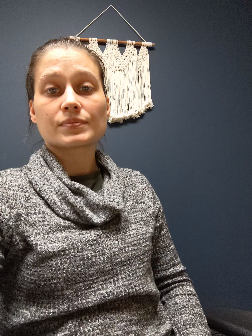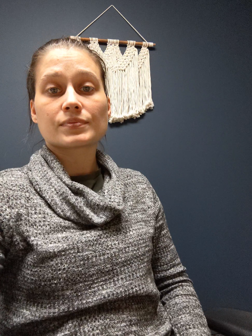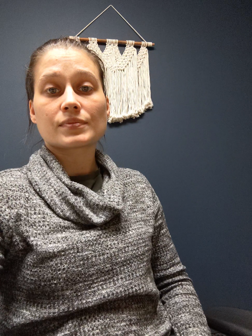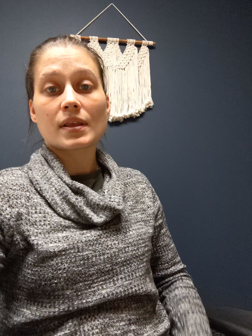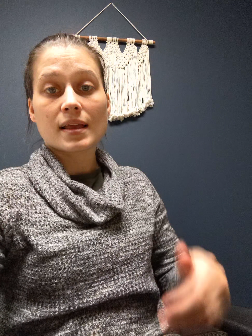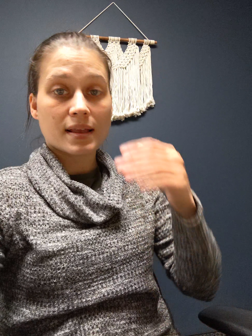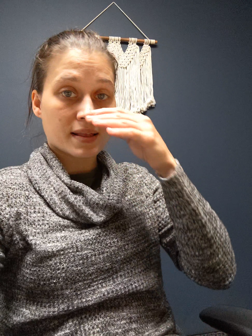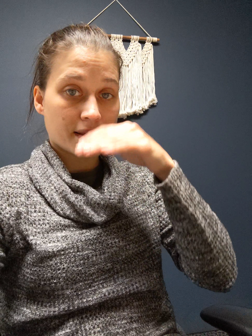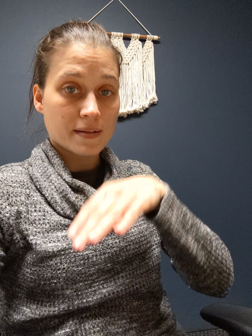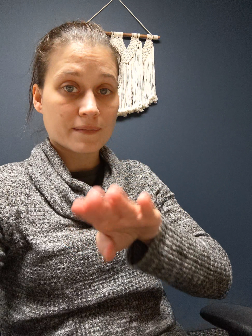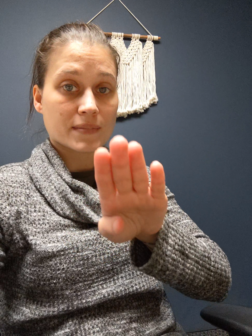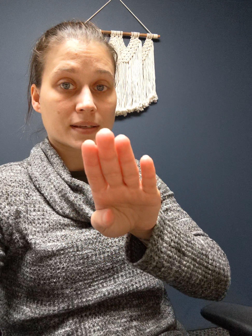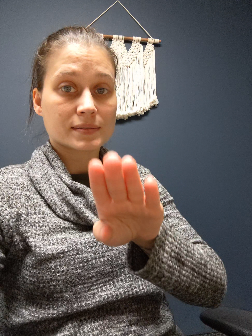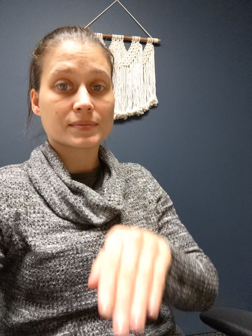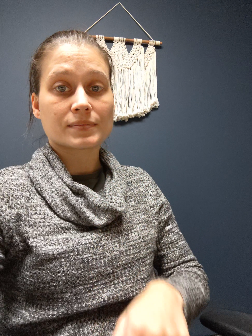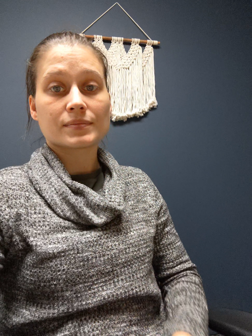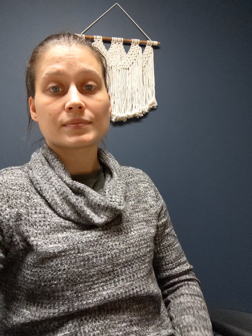elephant